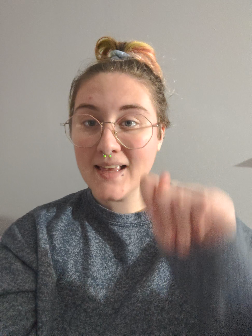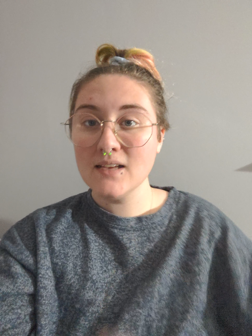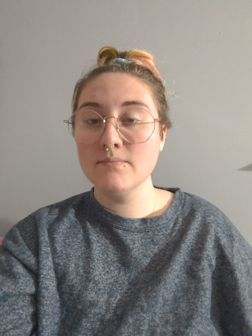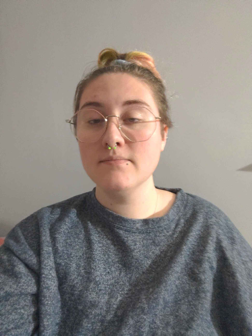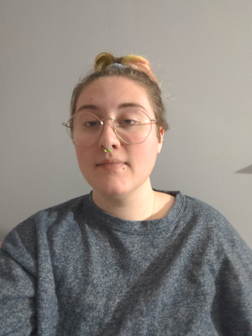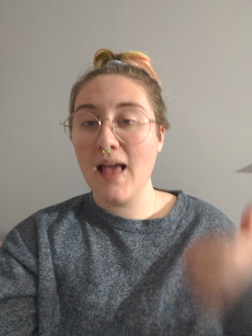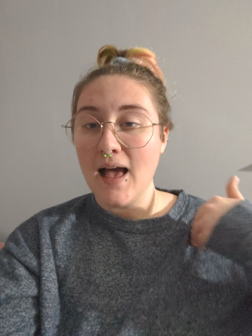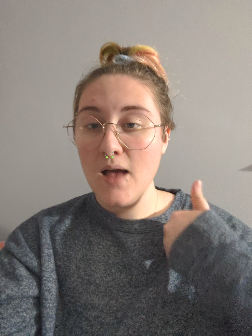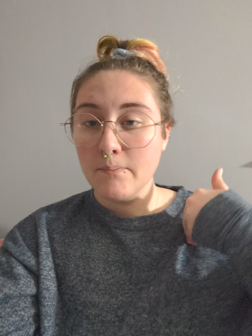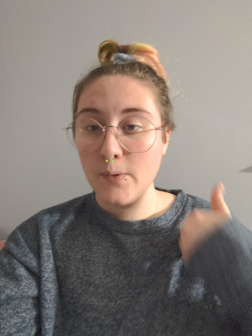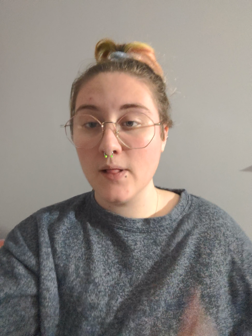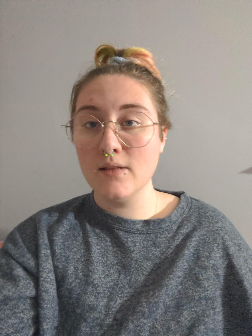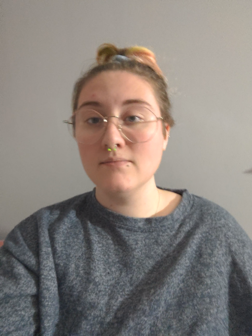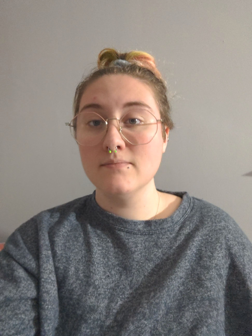animal